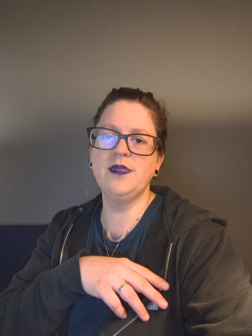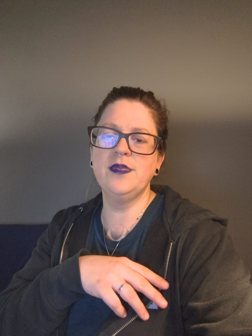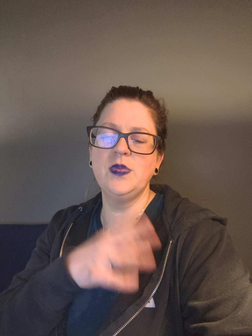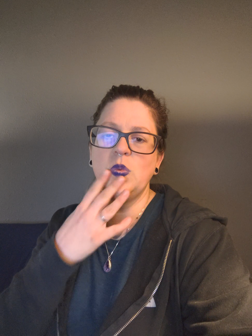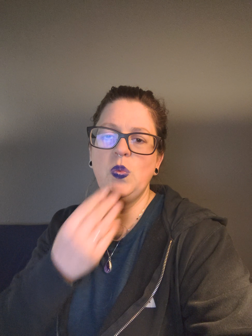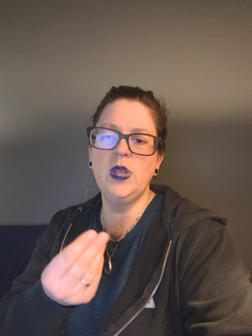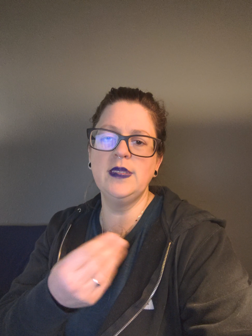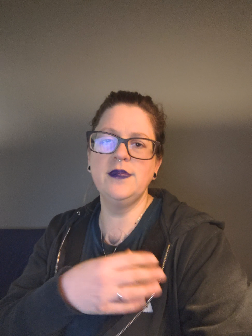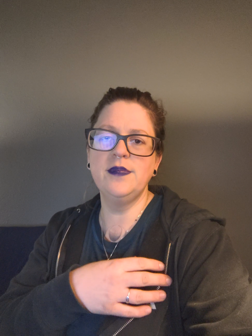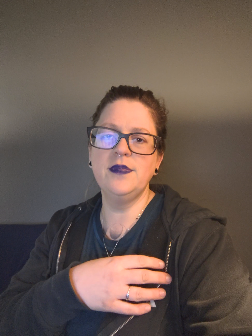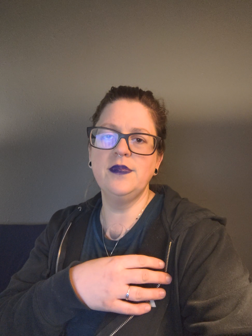wet